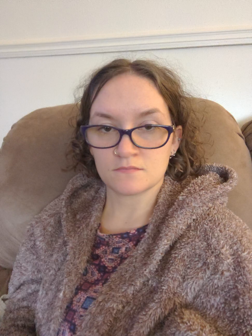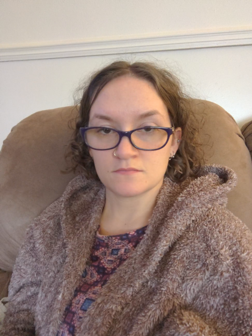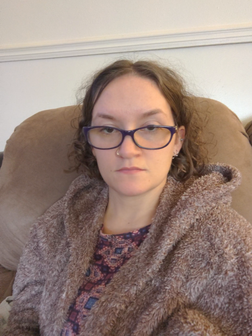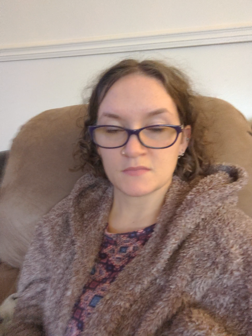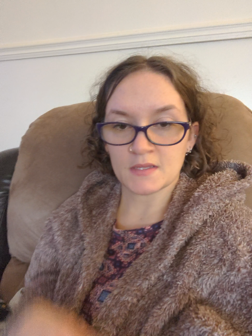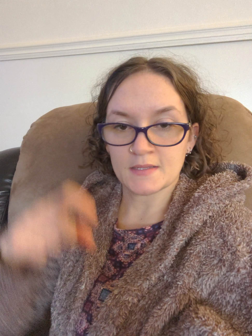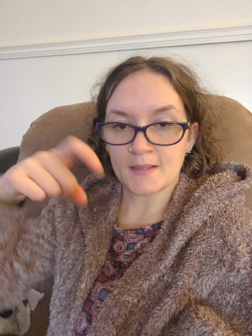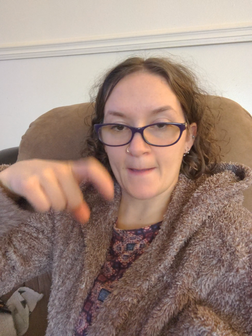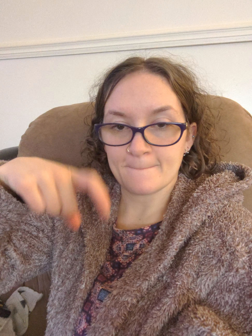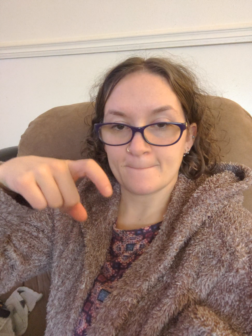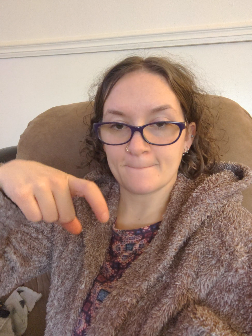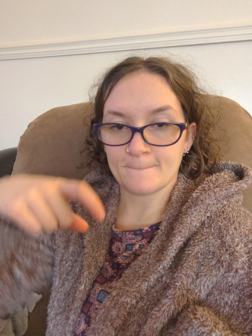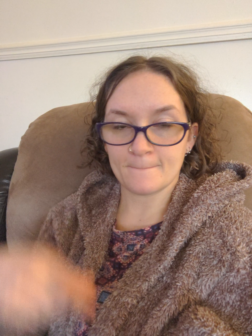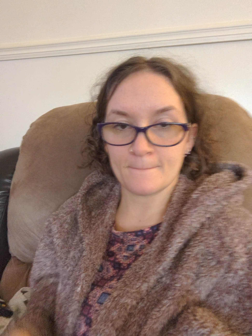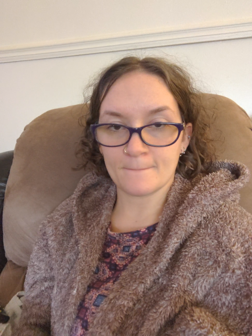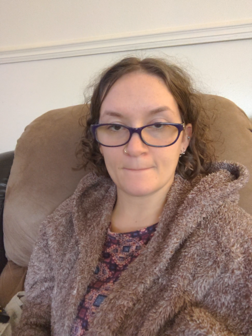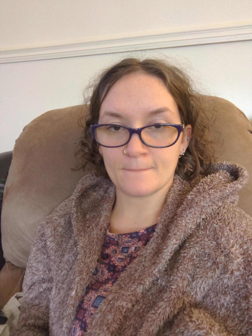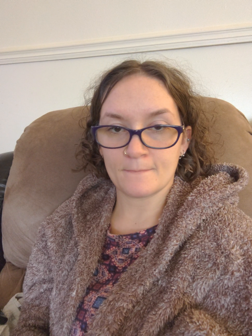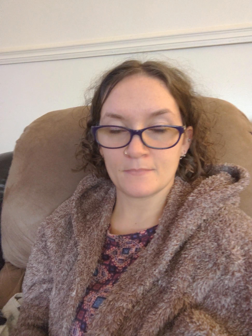time